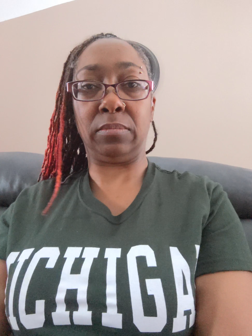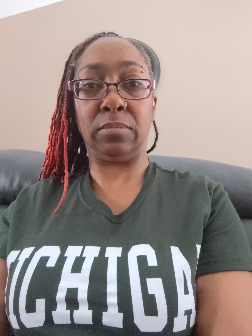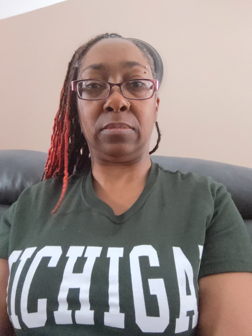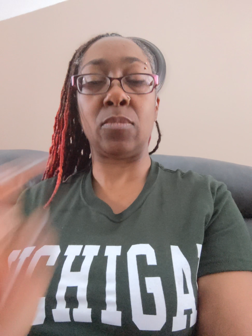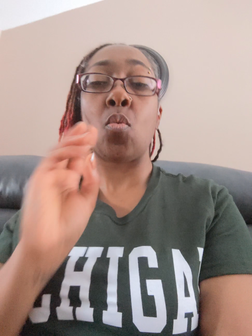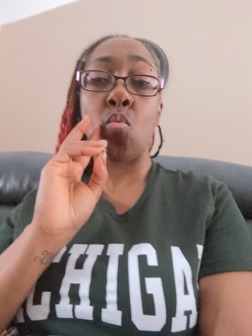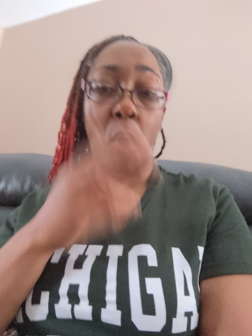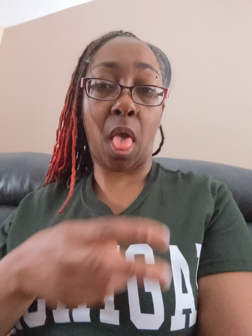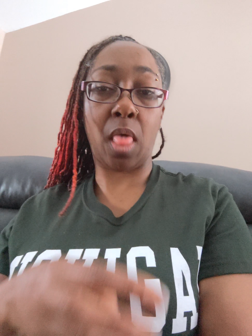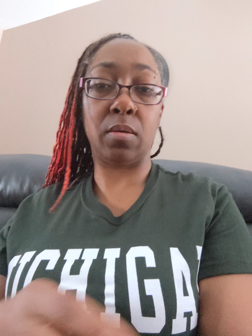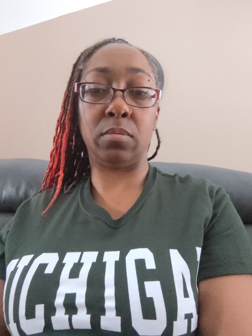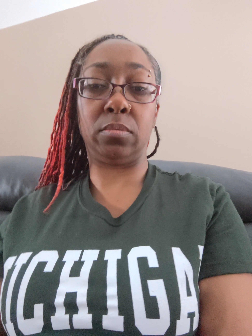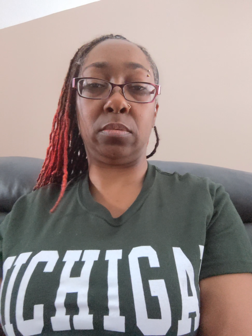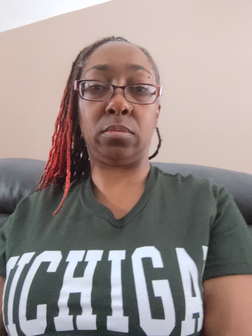will